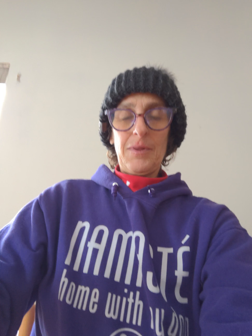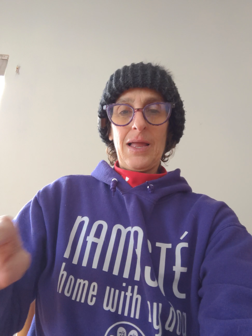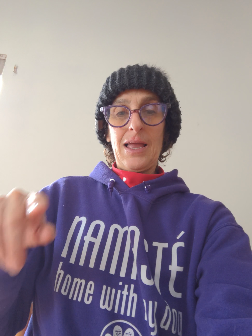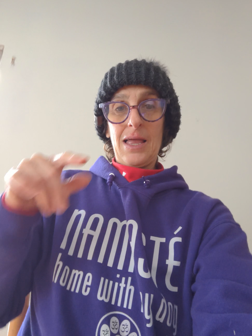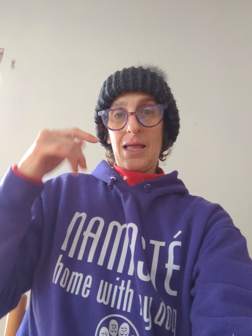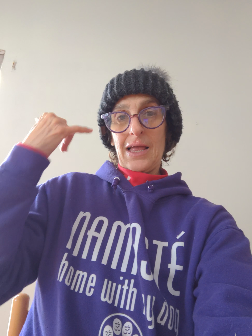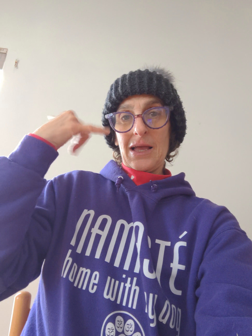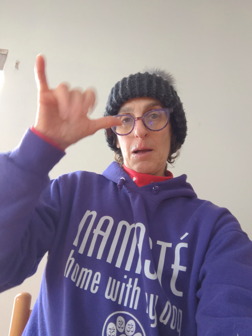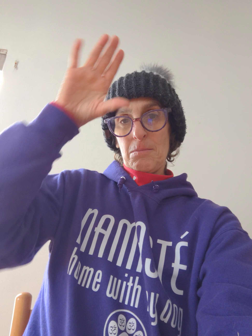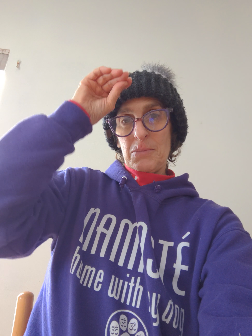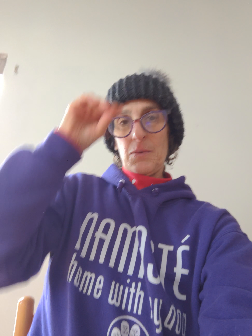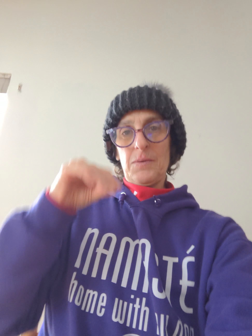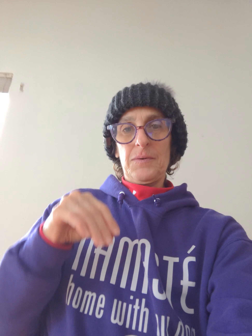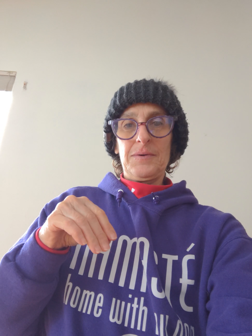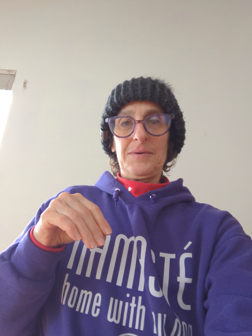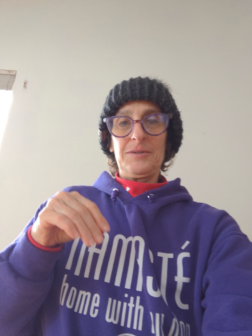cowboy